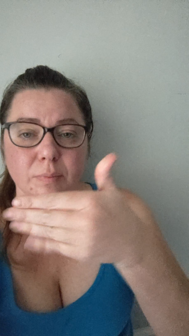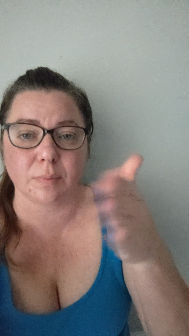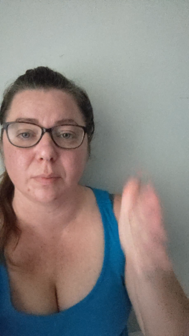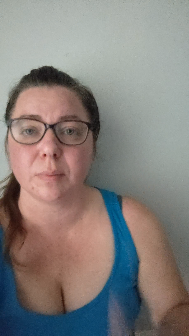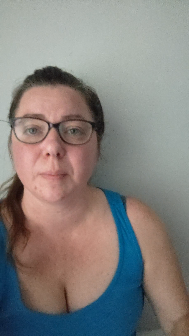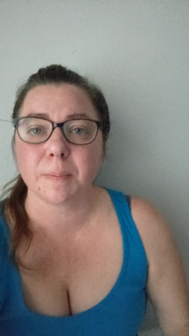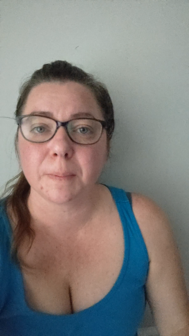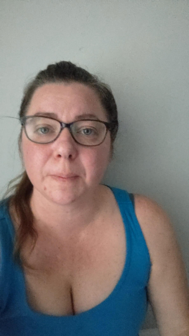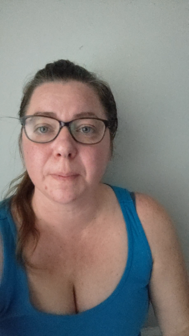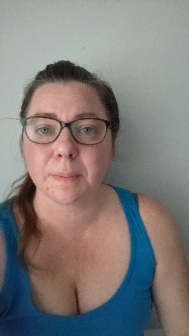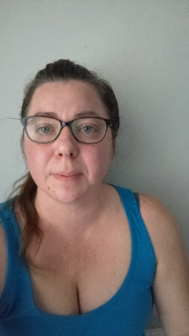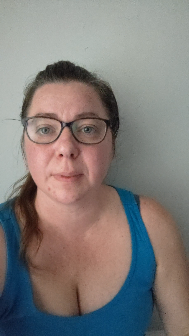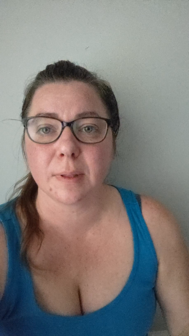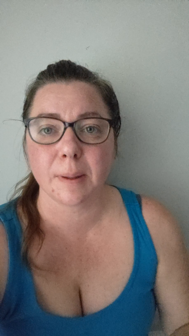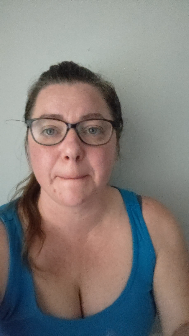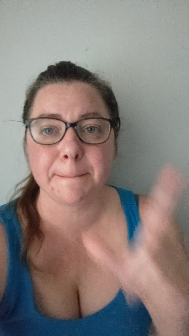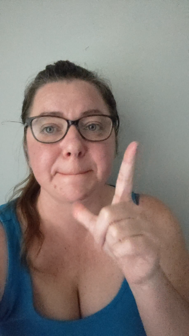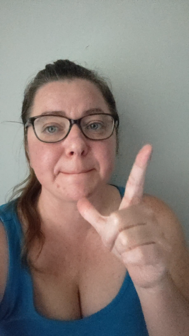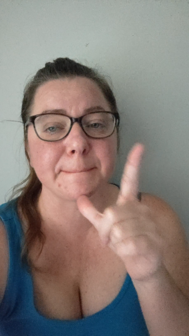lunch